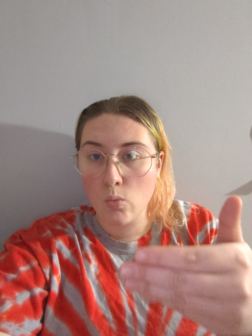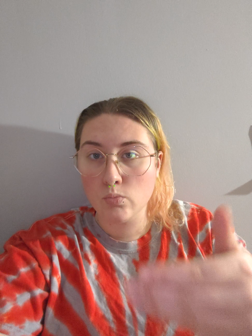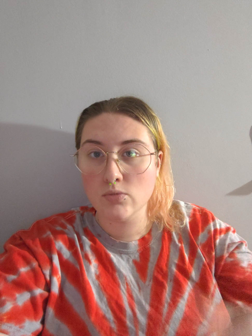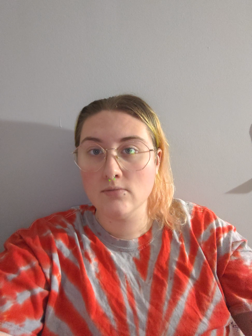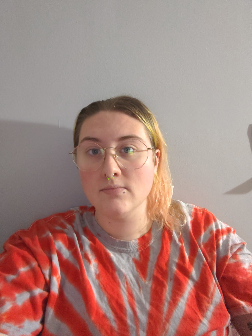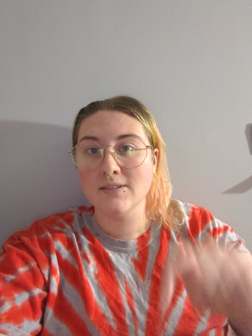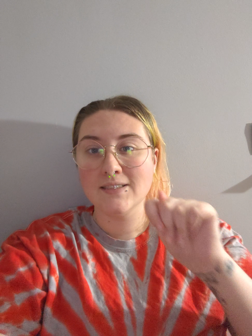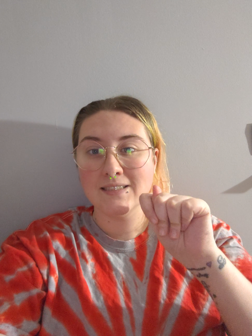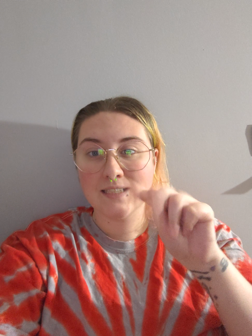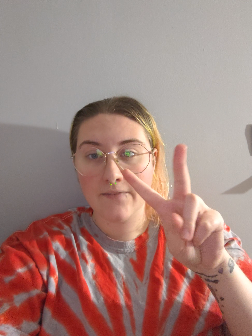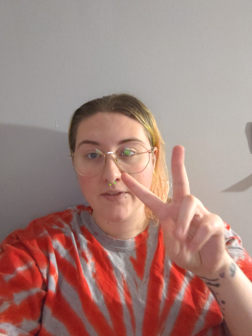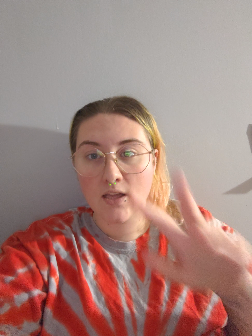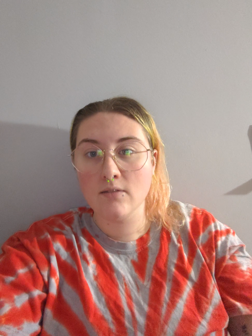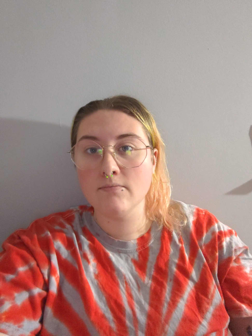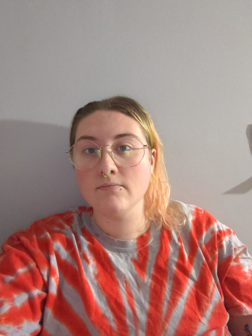TV